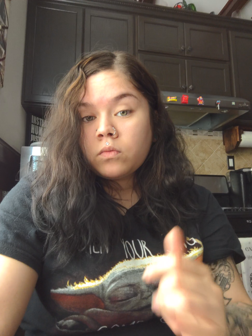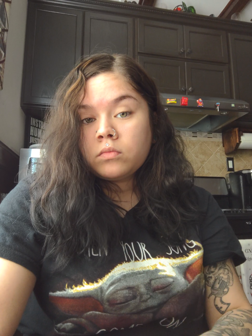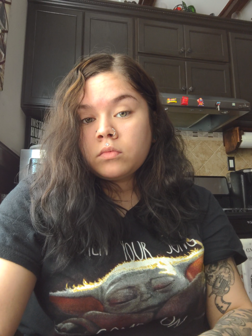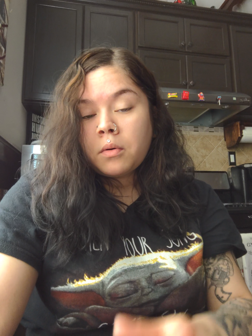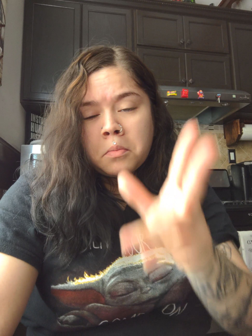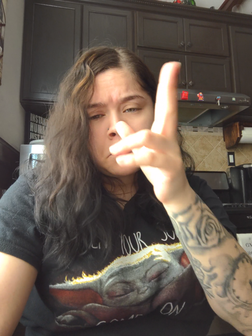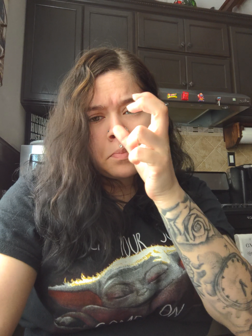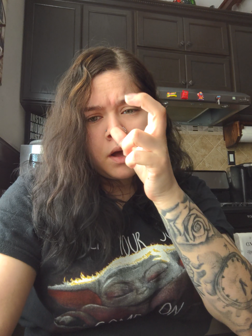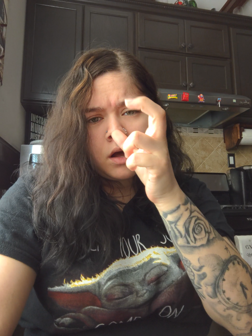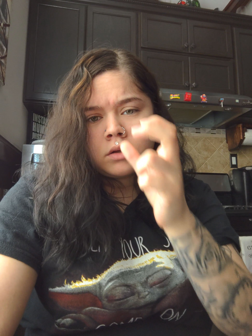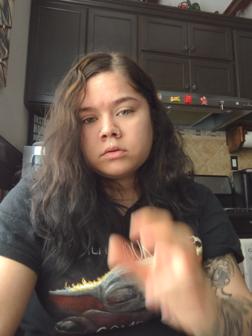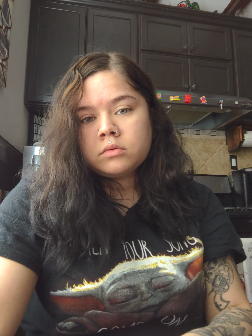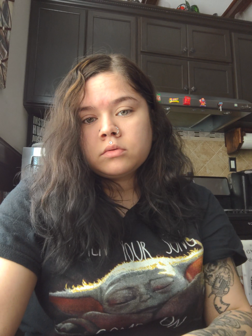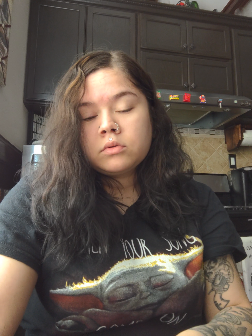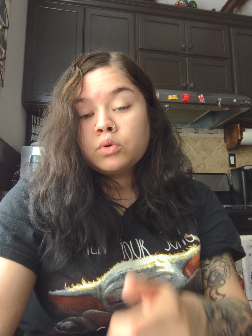bug